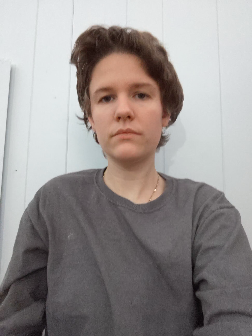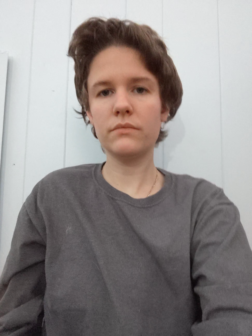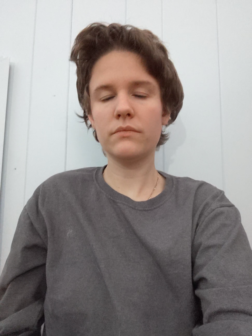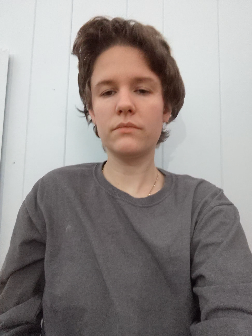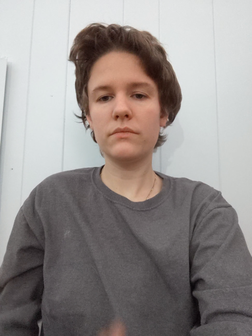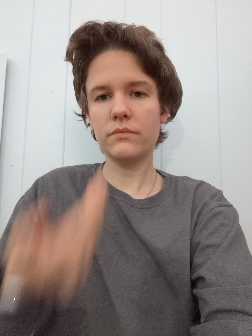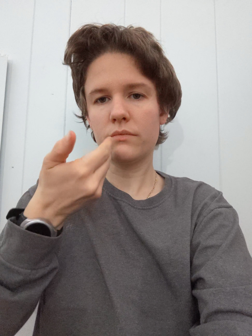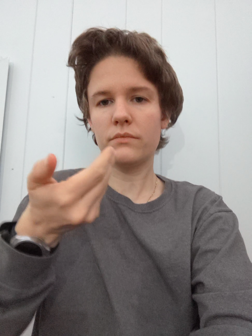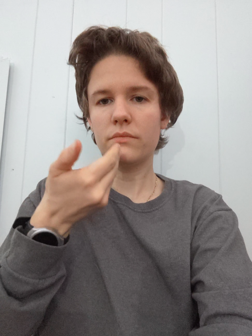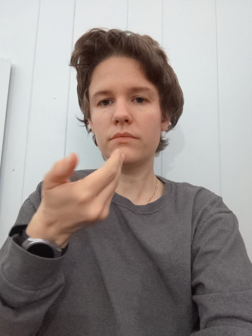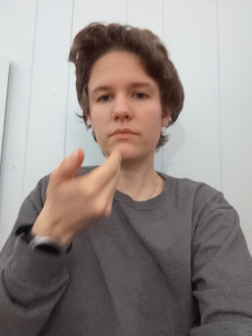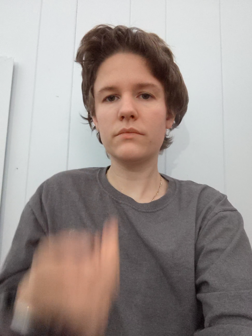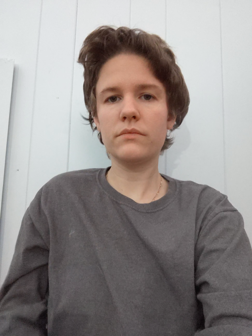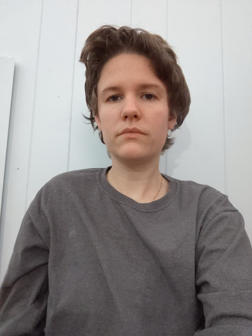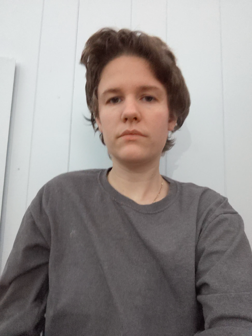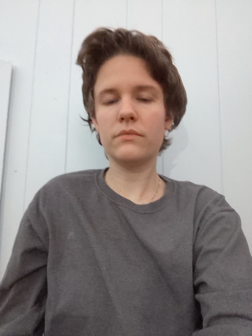pizza